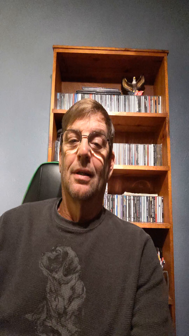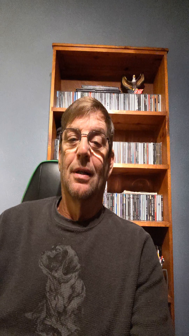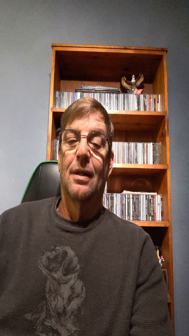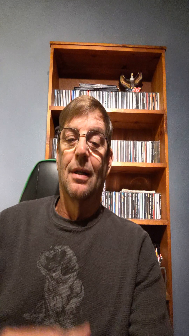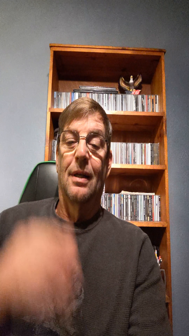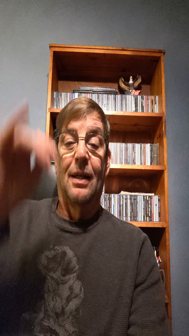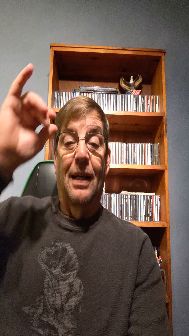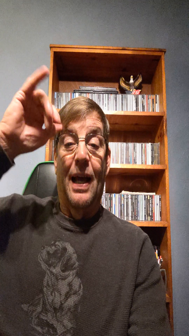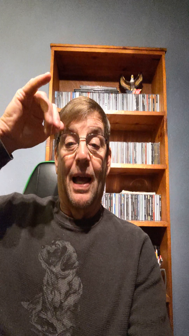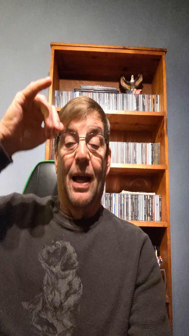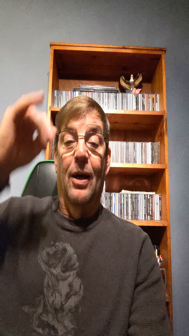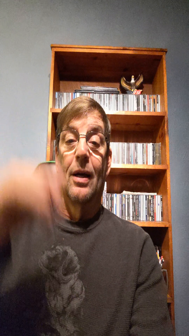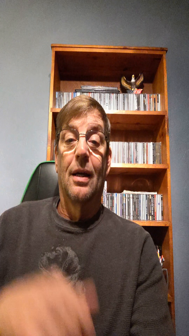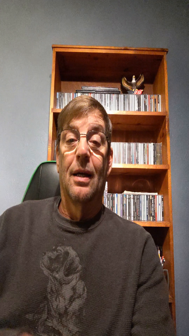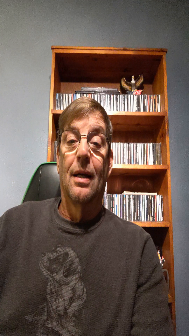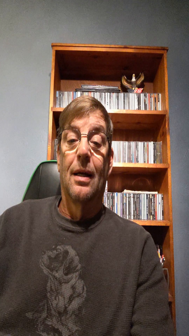cow